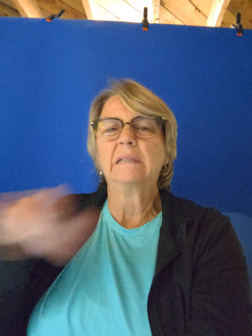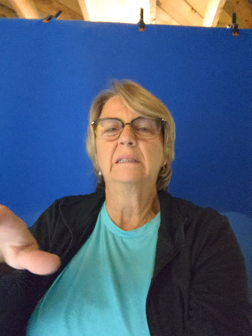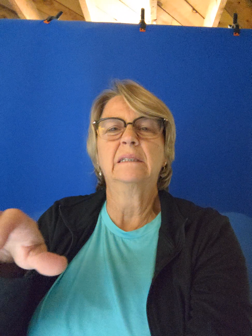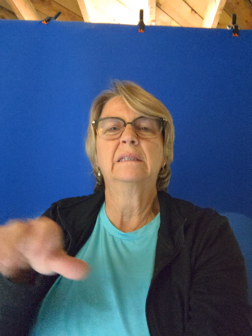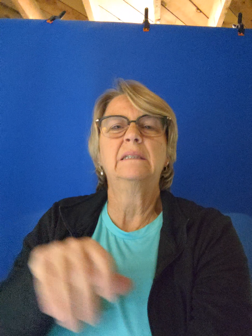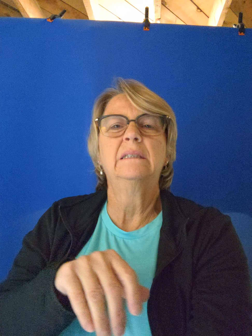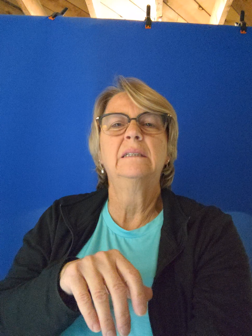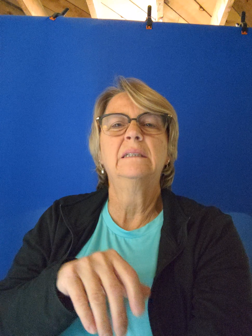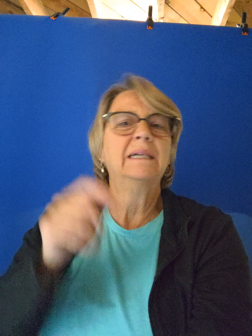hot